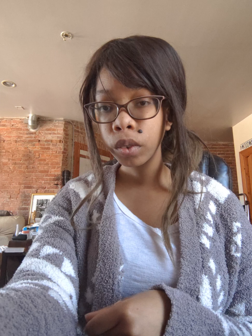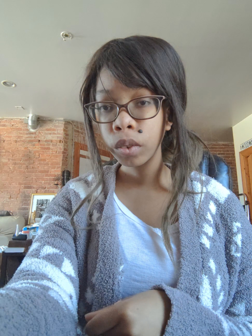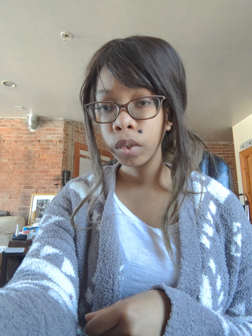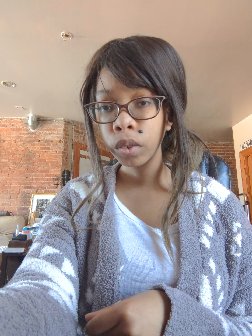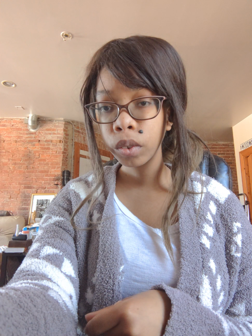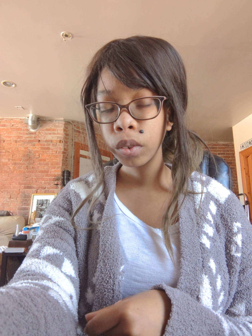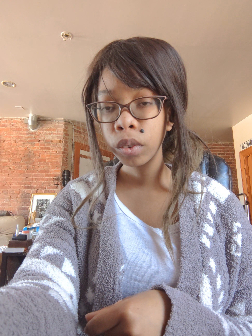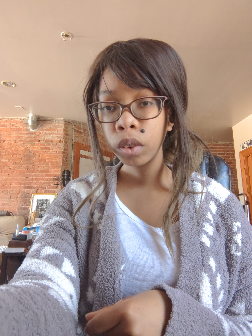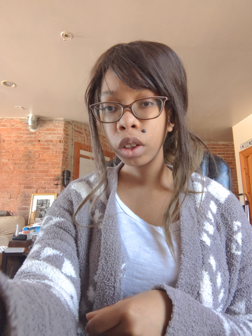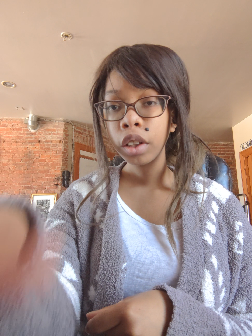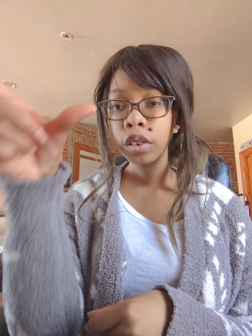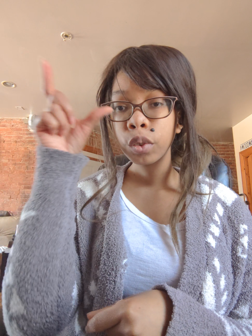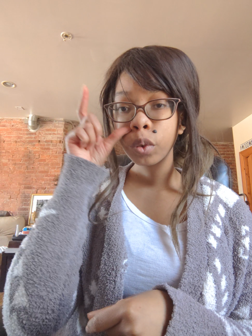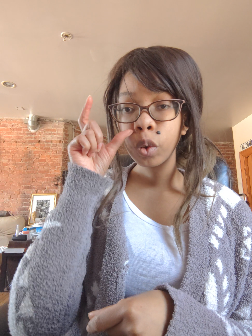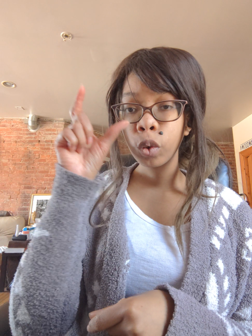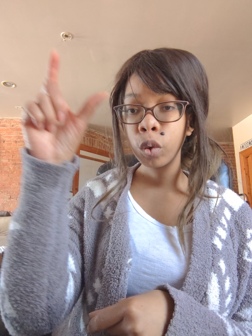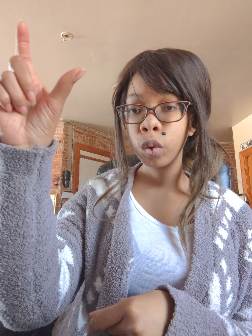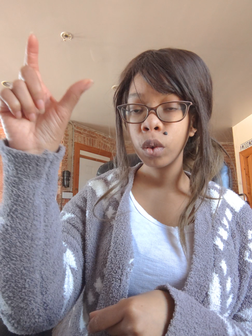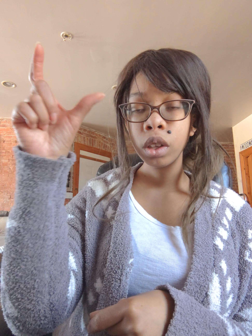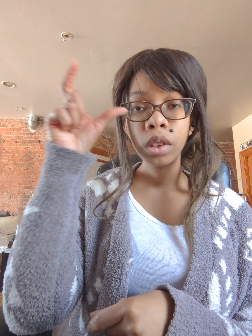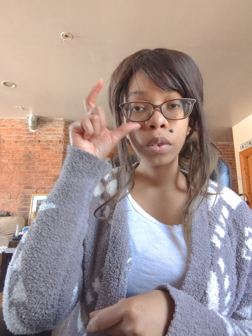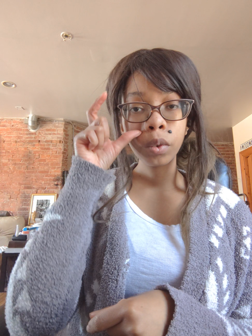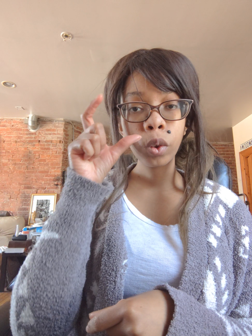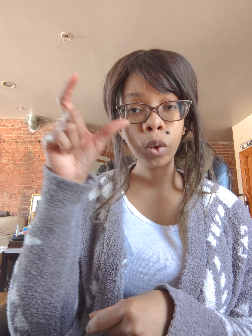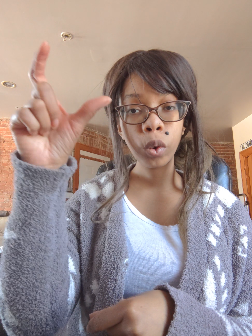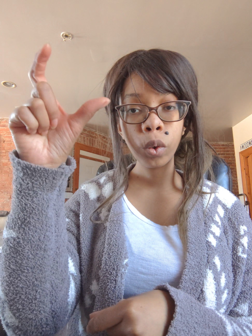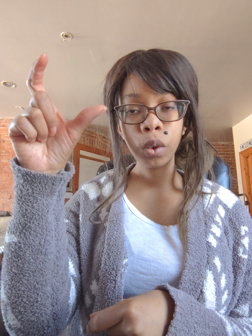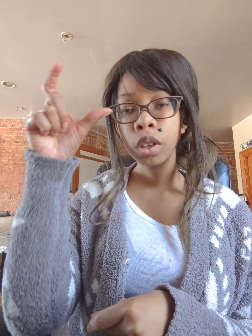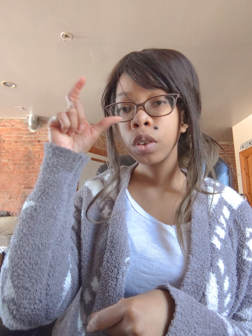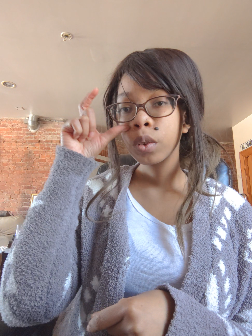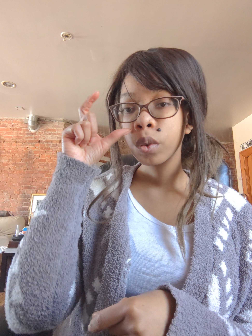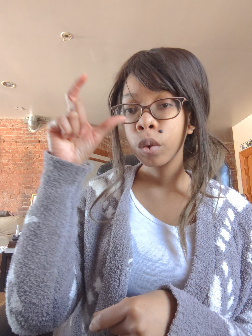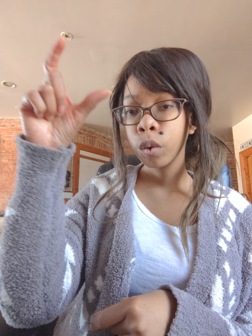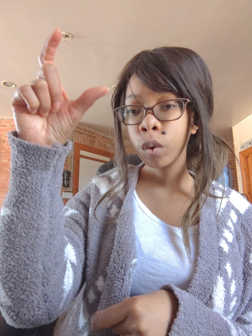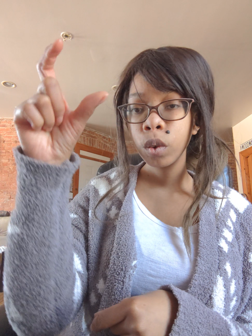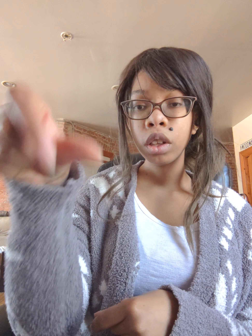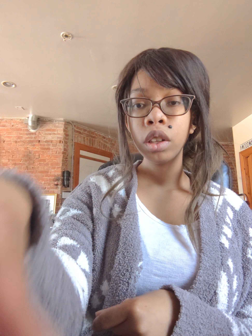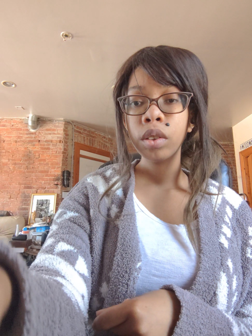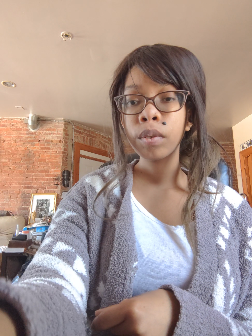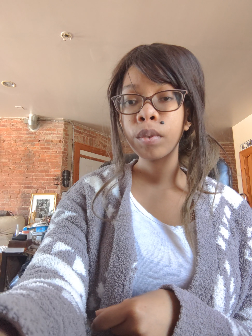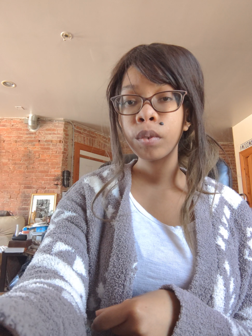moon